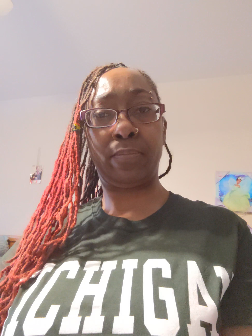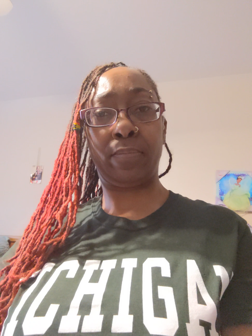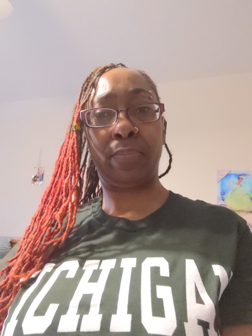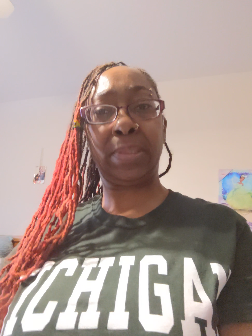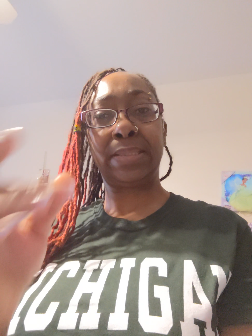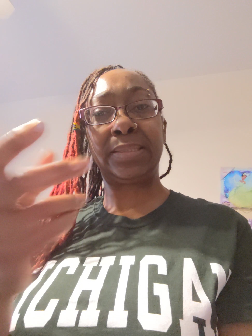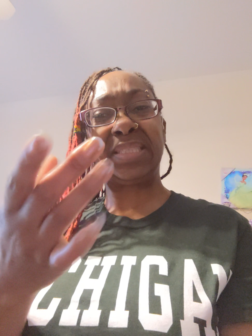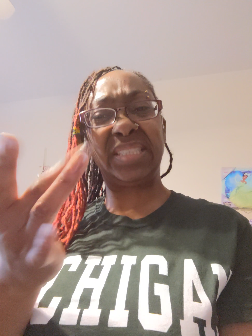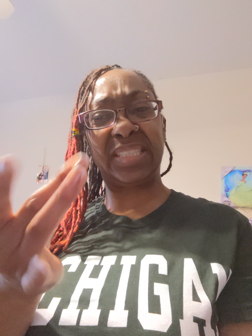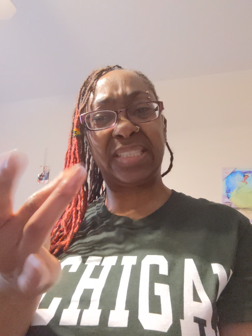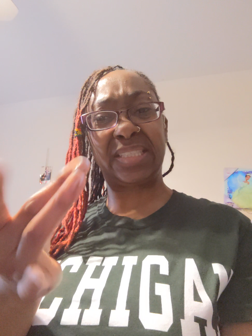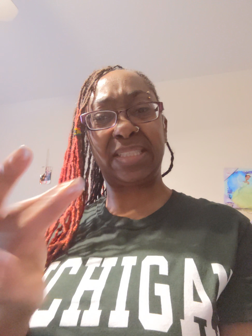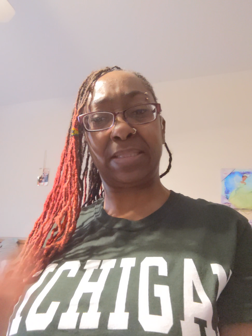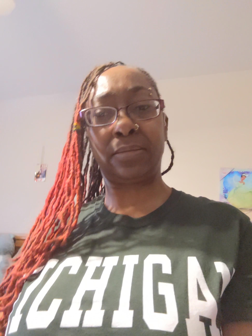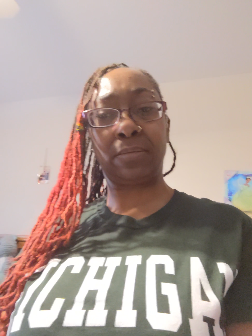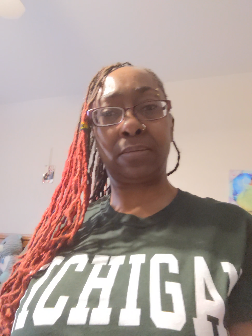sticky